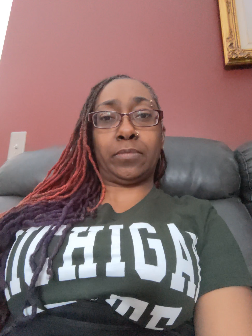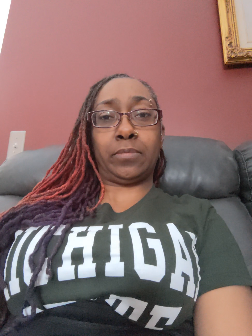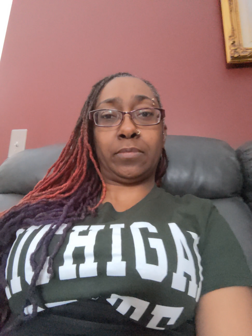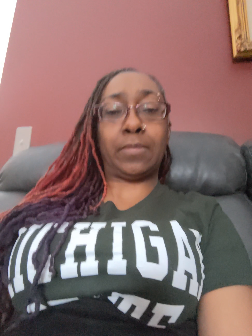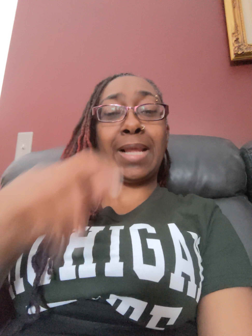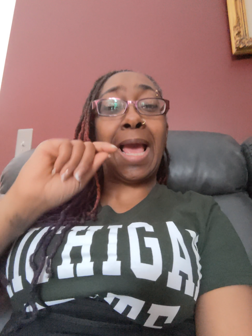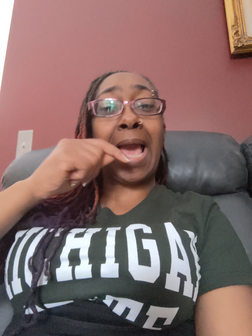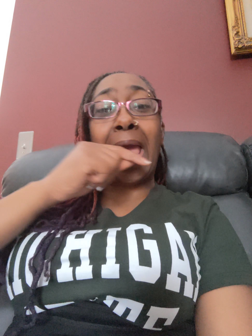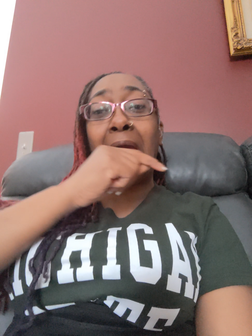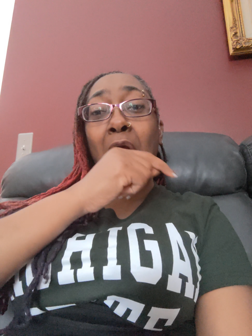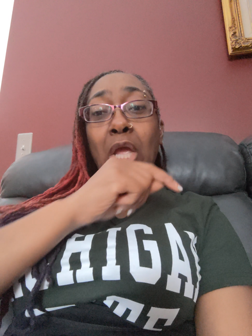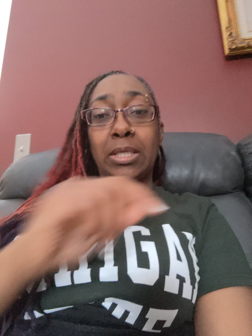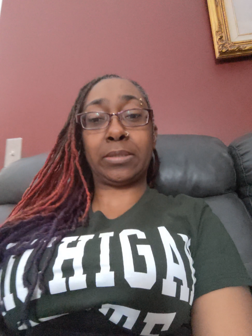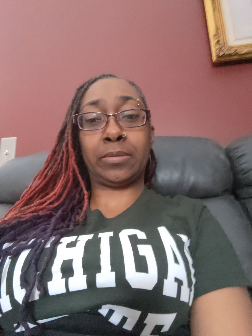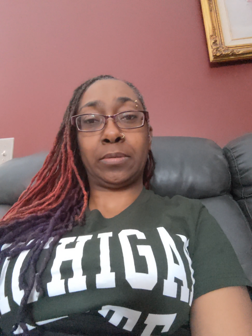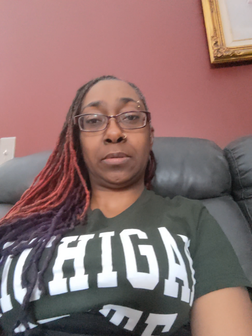carrot